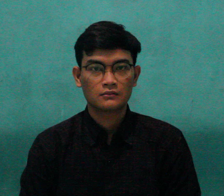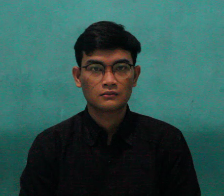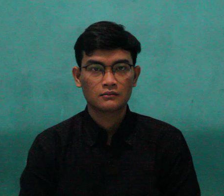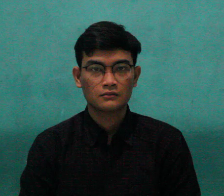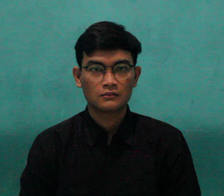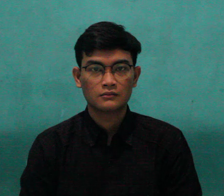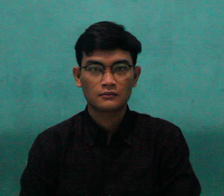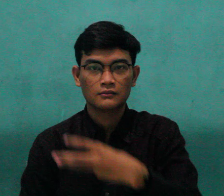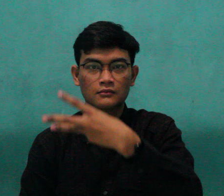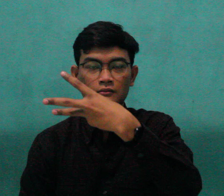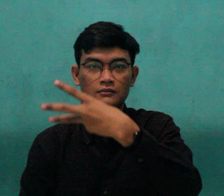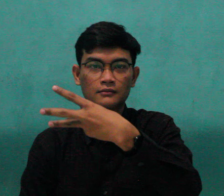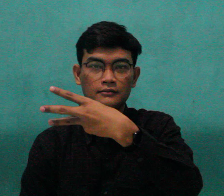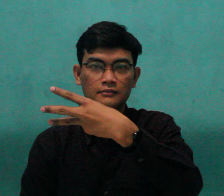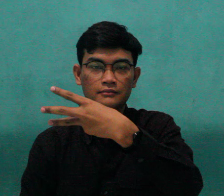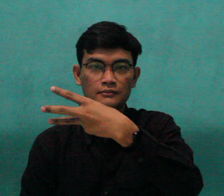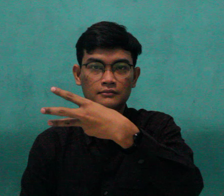E